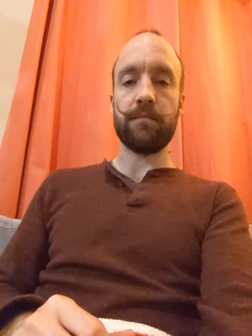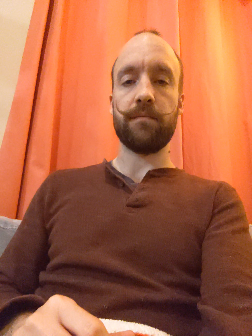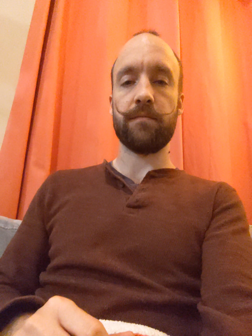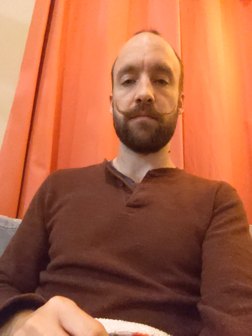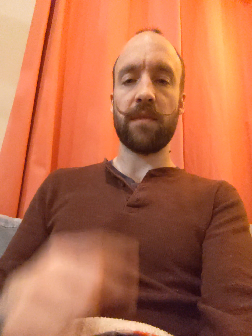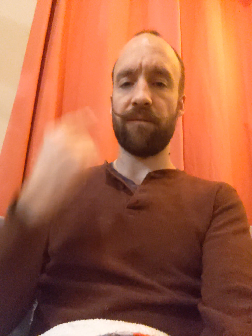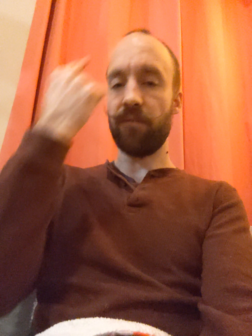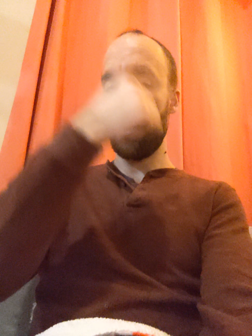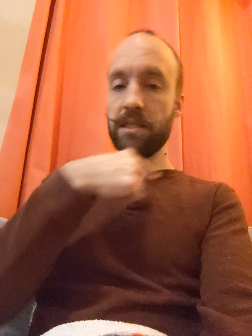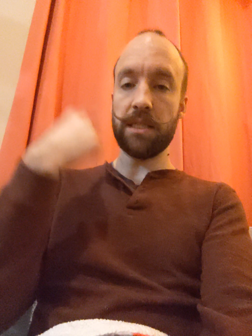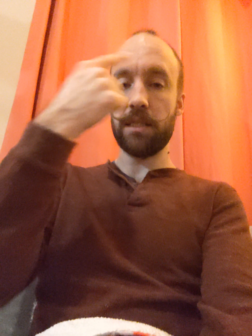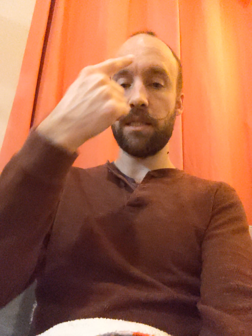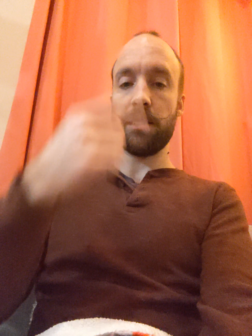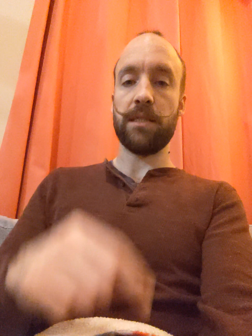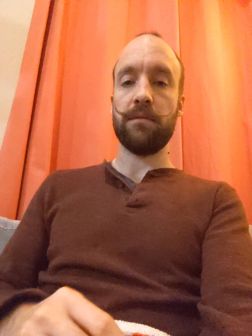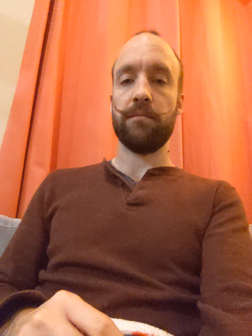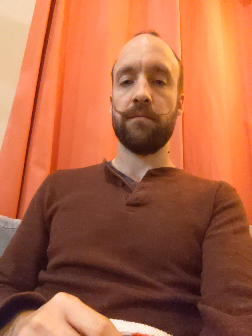face